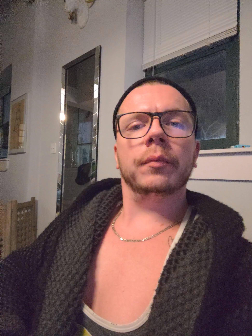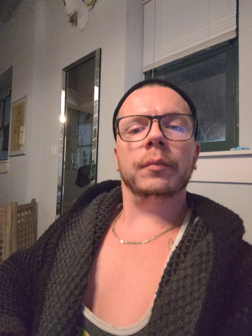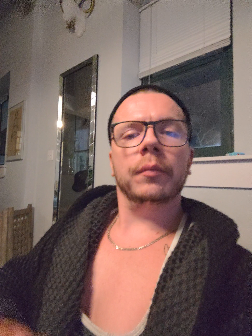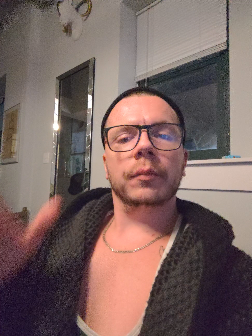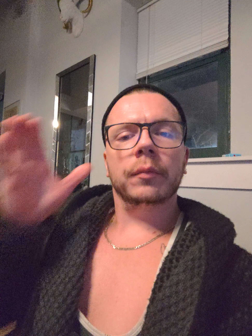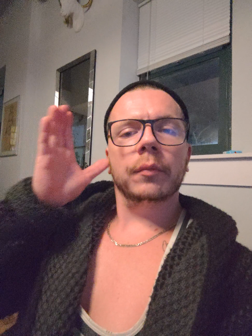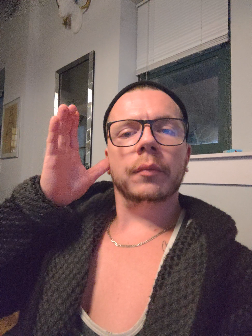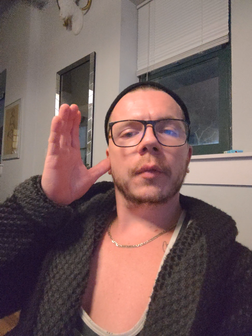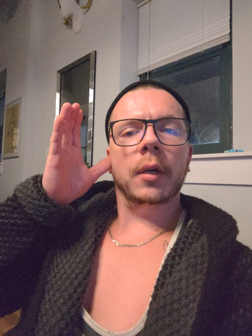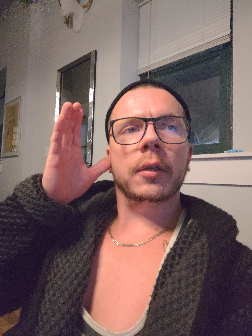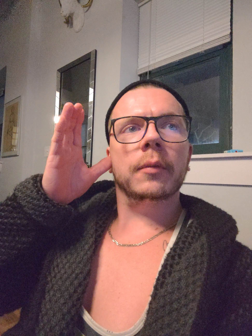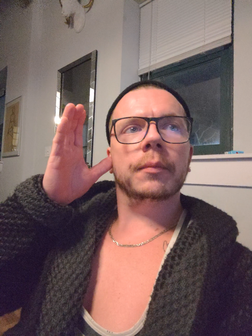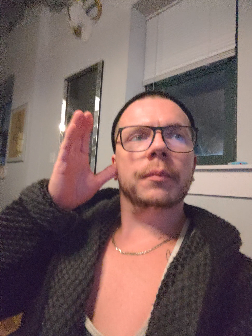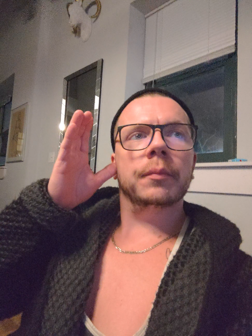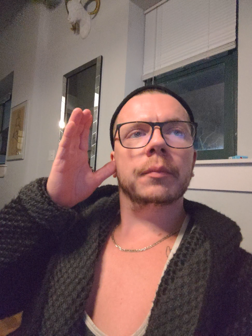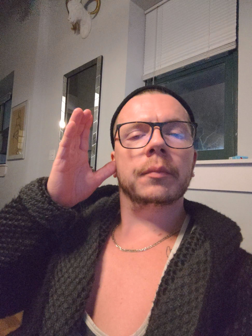listen